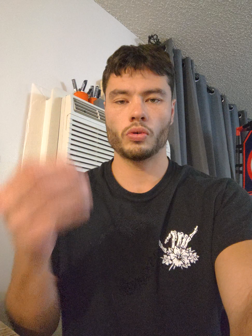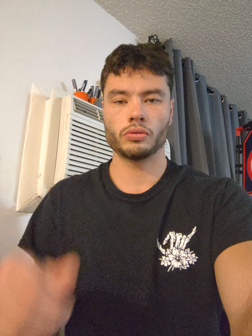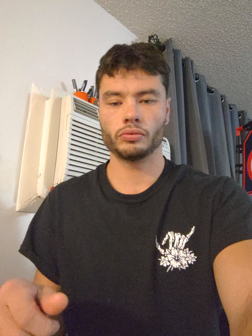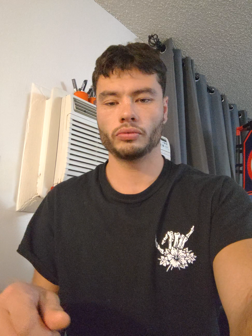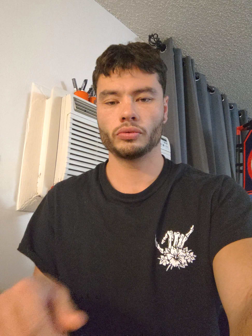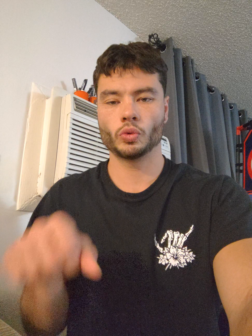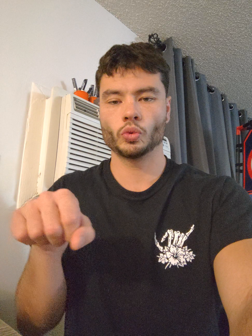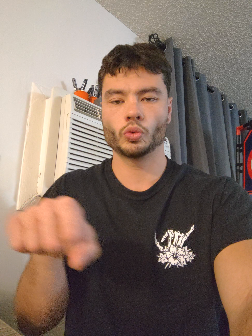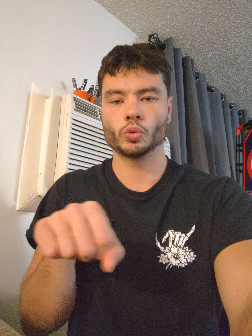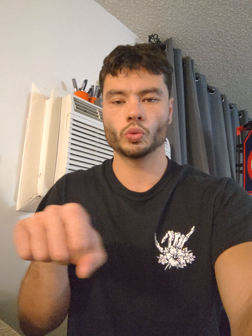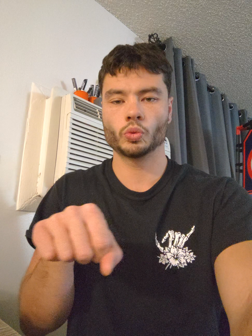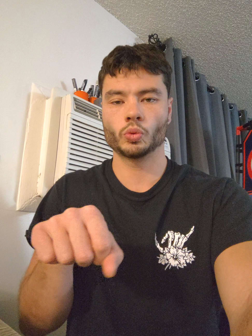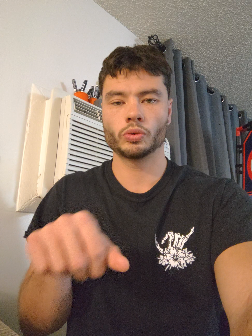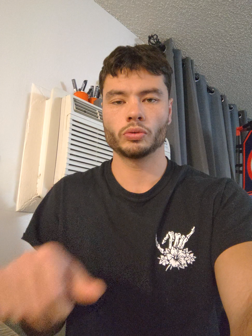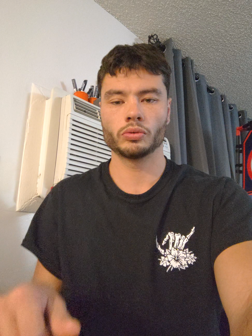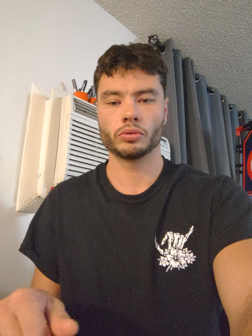shoe